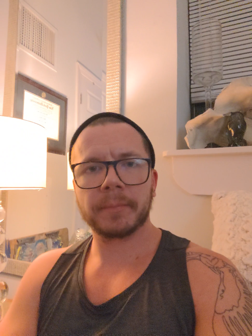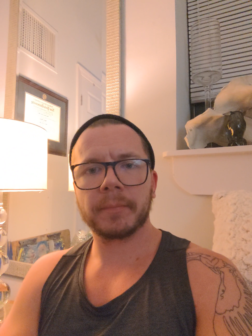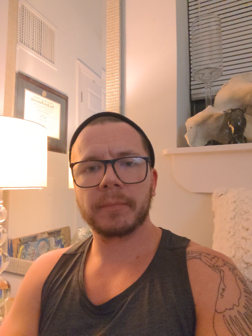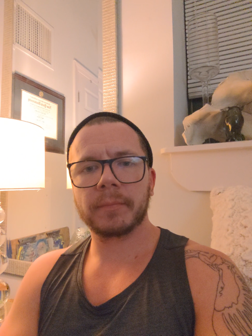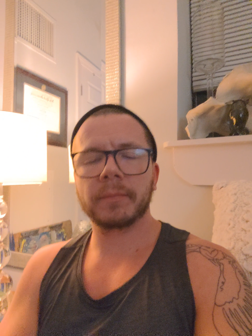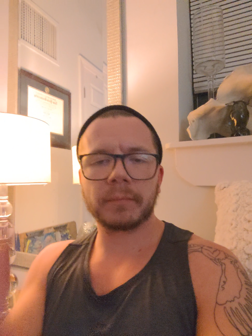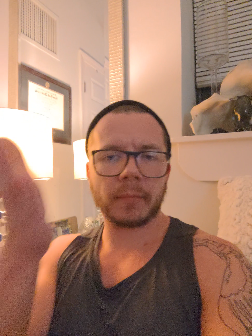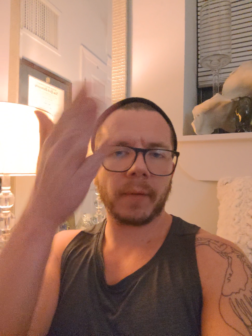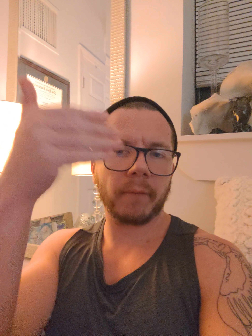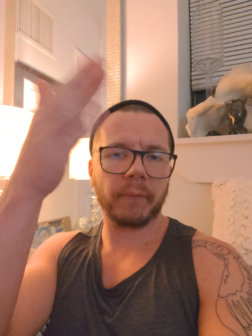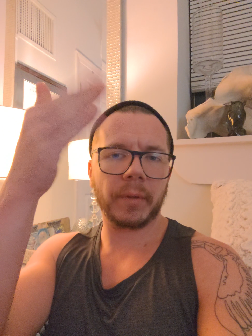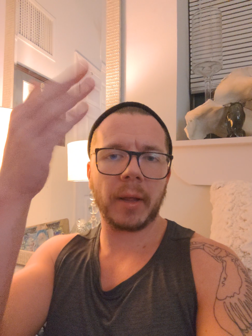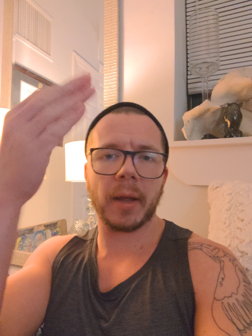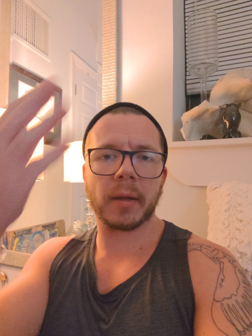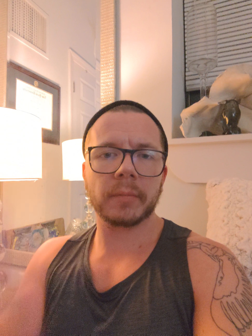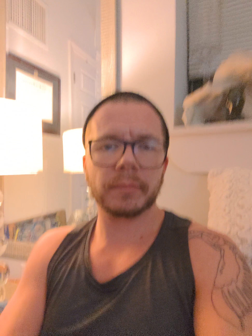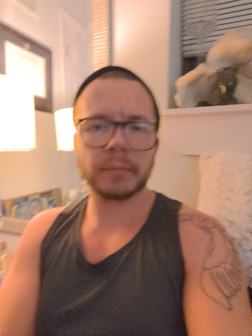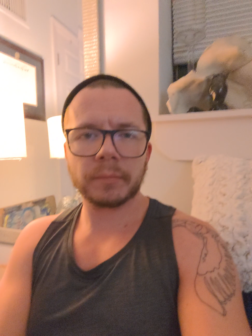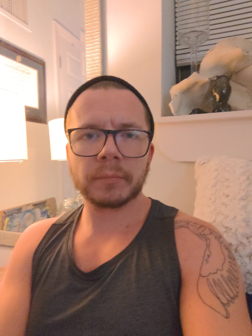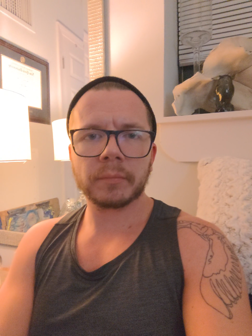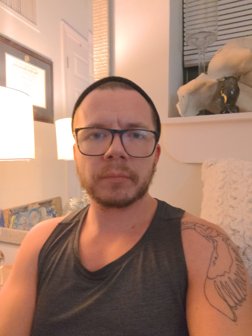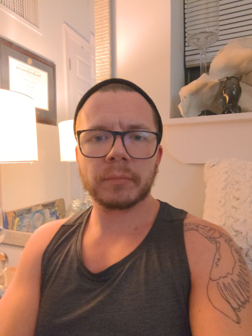flag